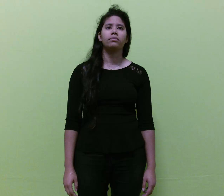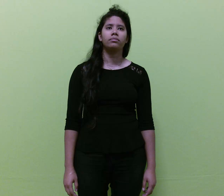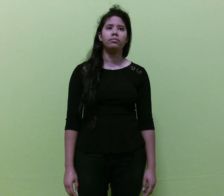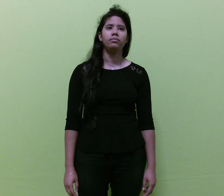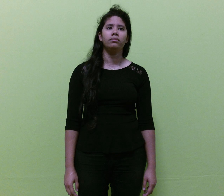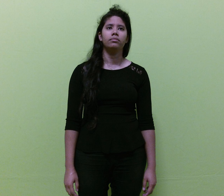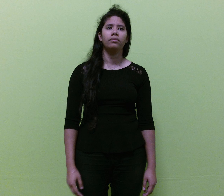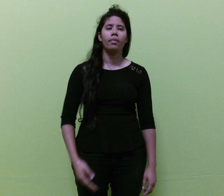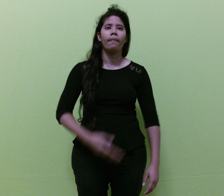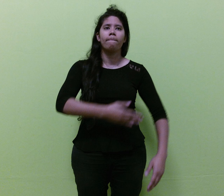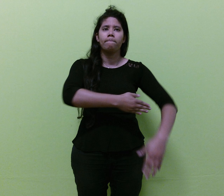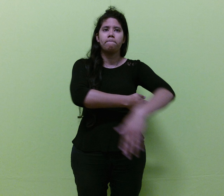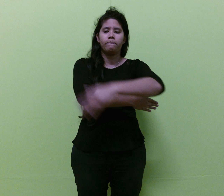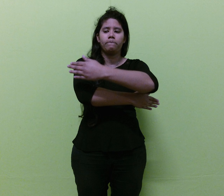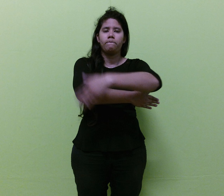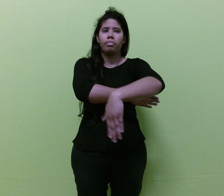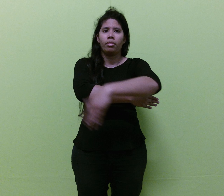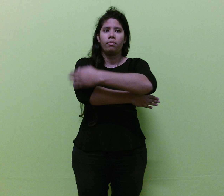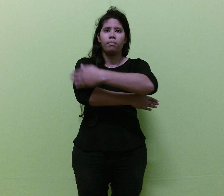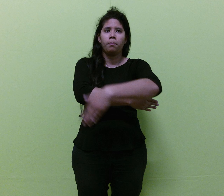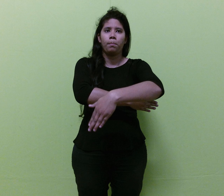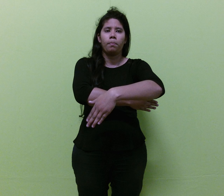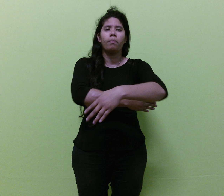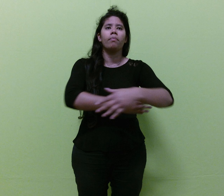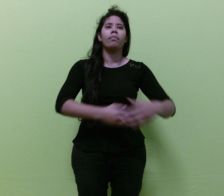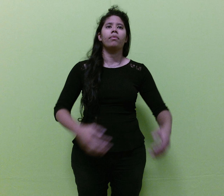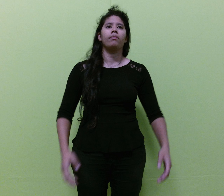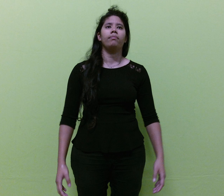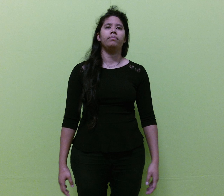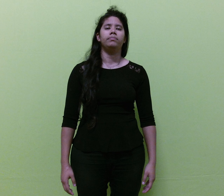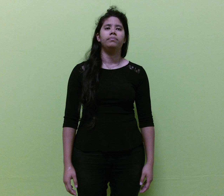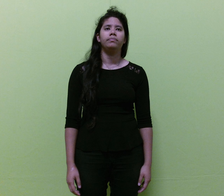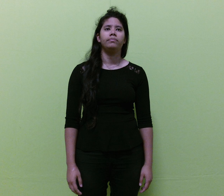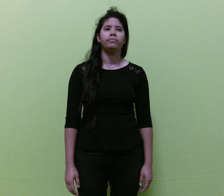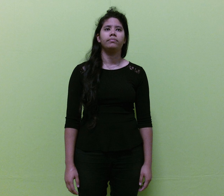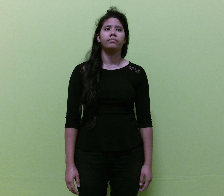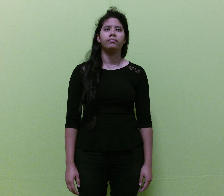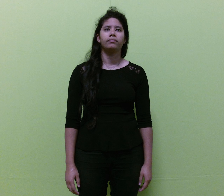esquina